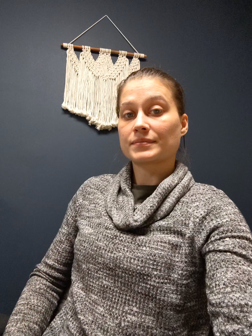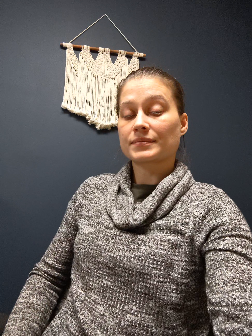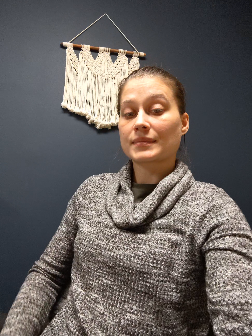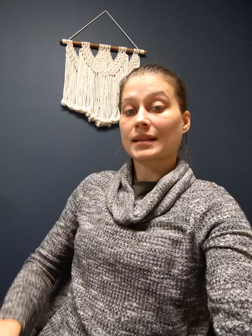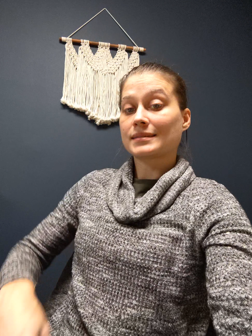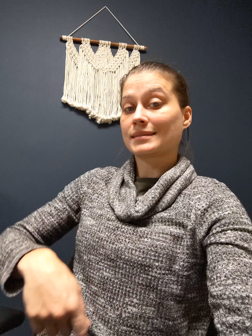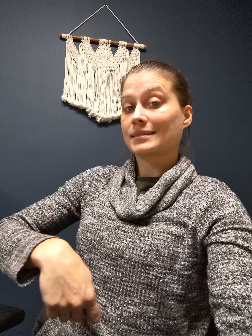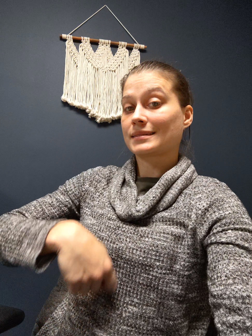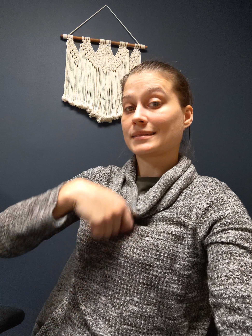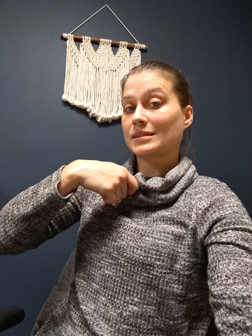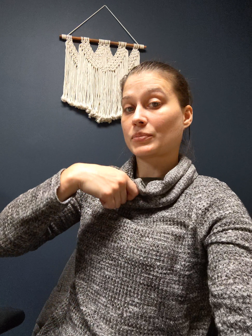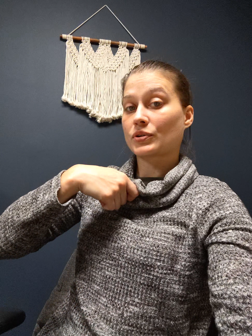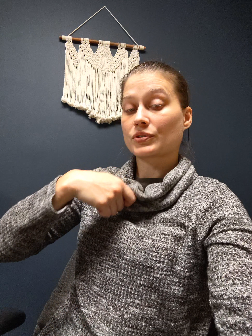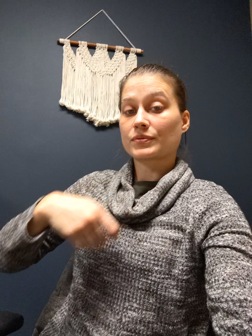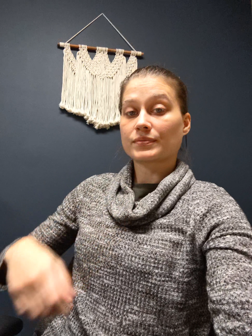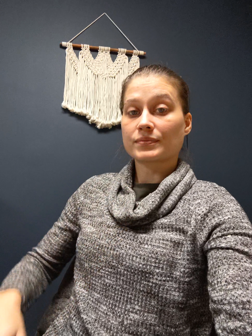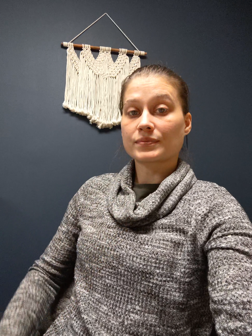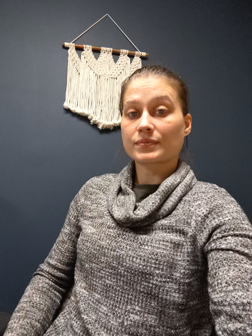zipper